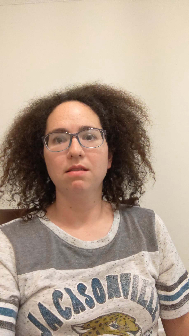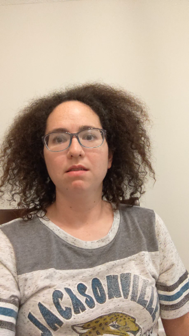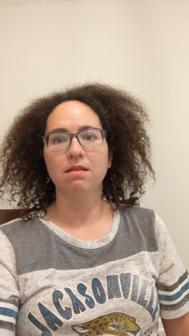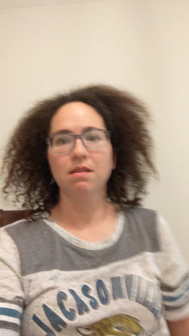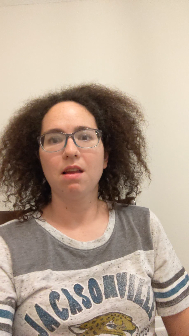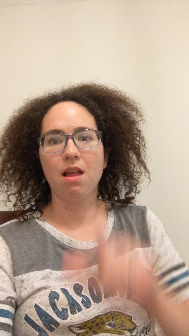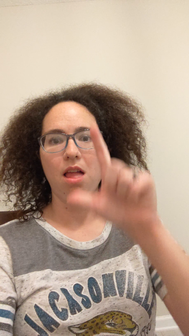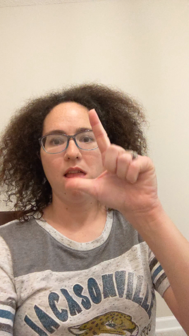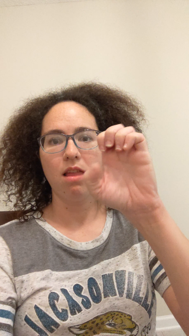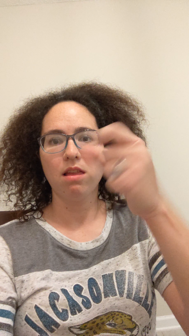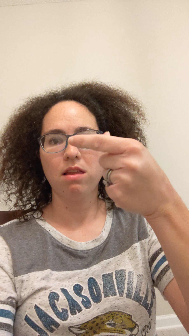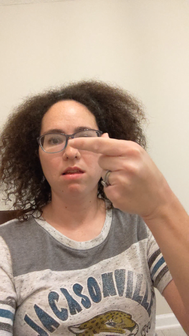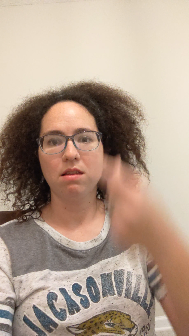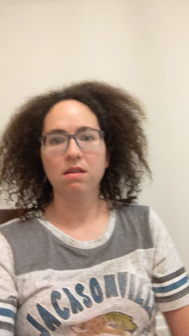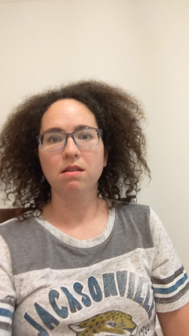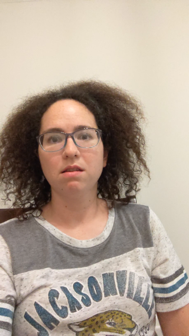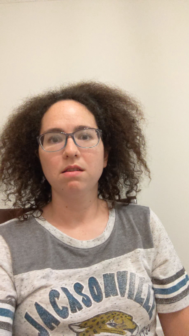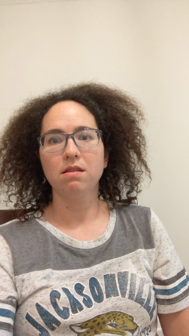leg